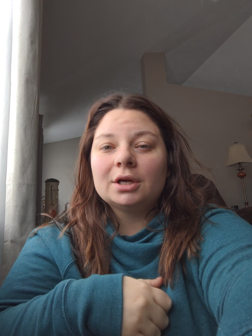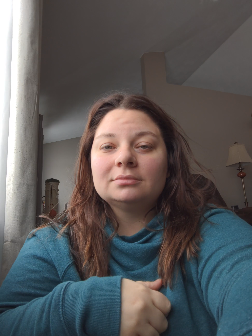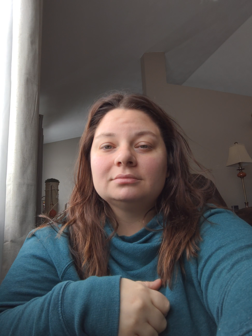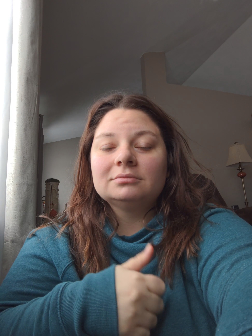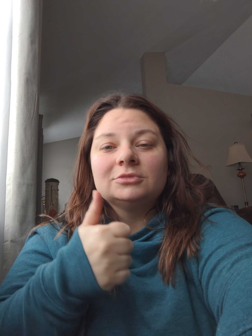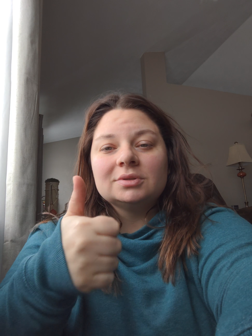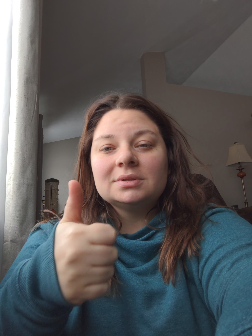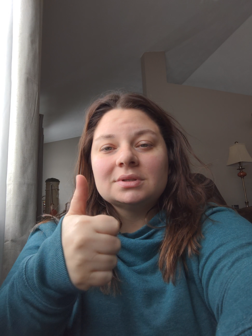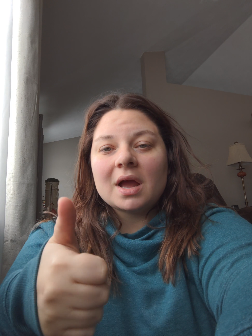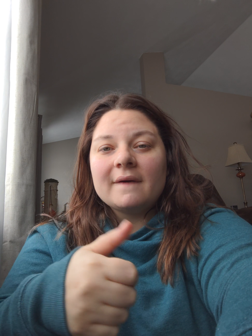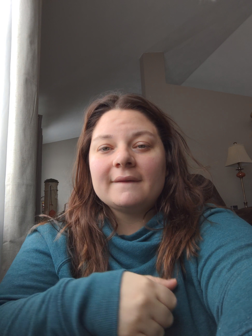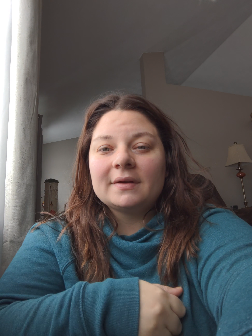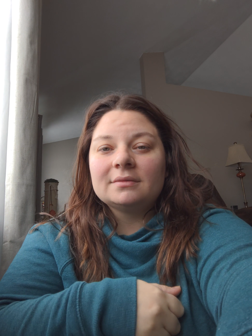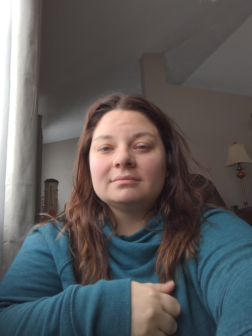yourself